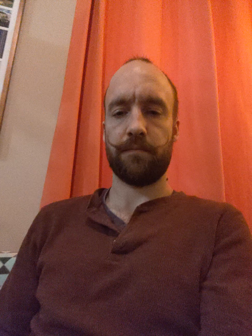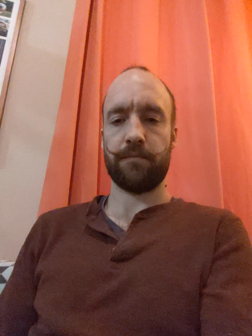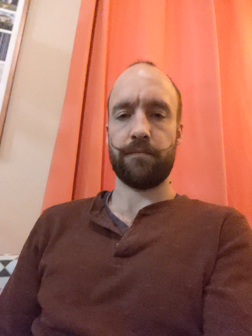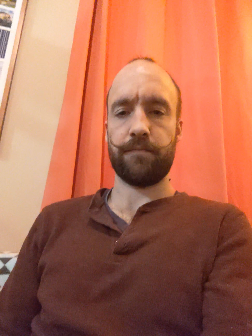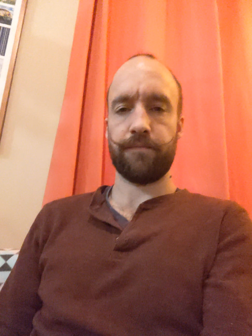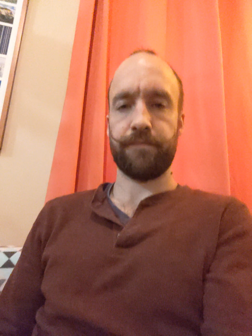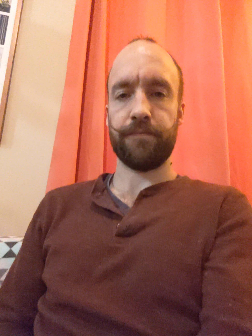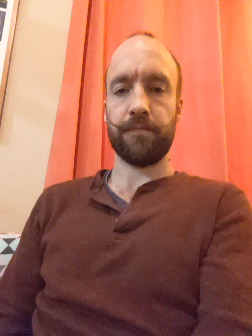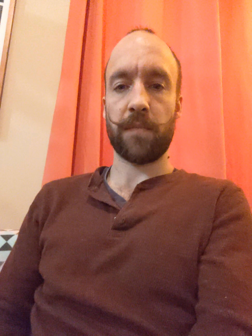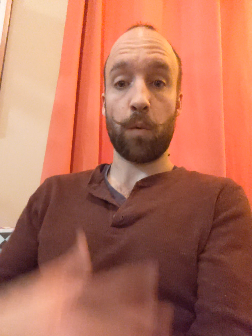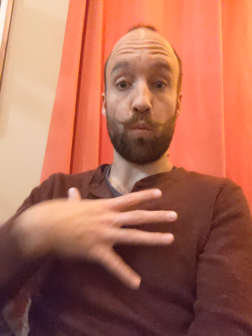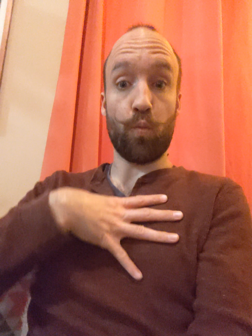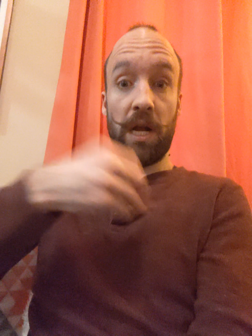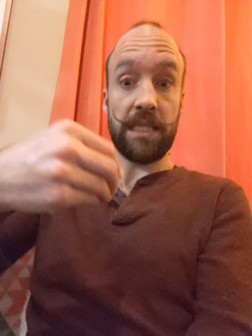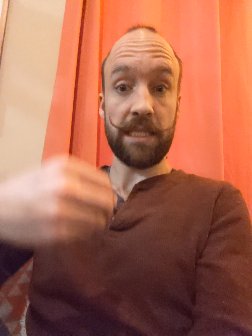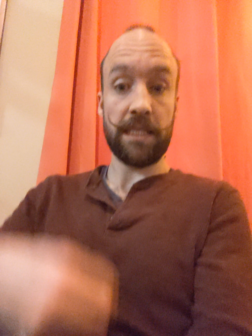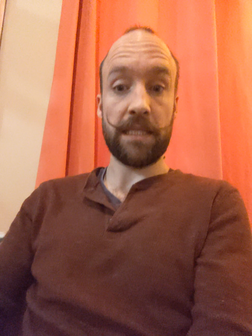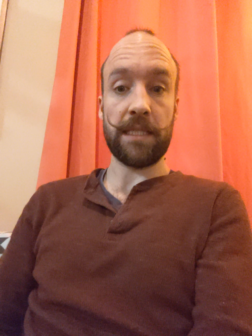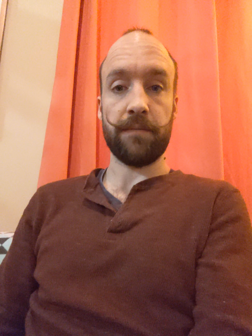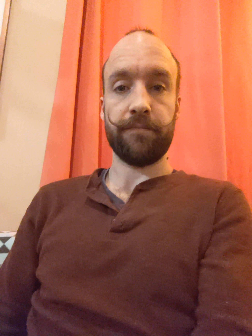white